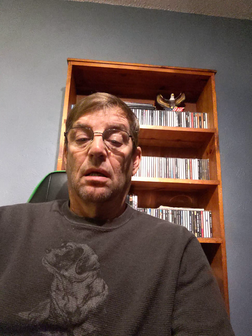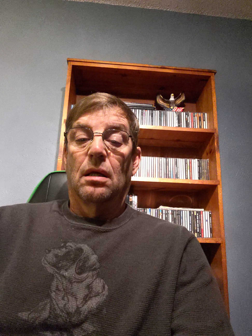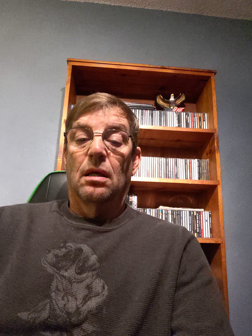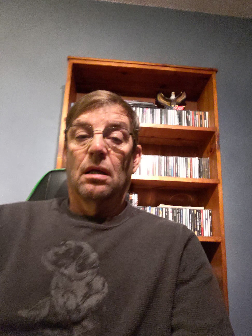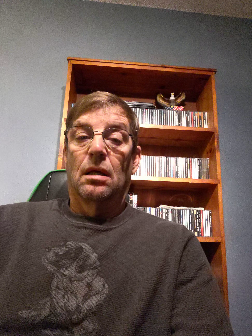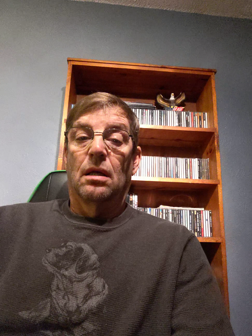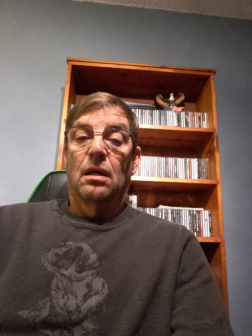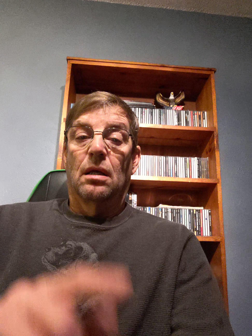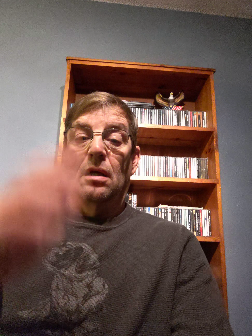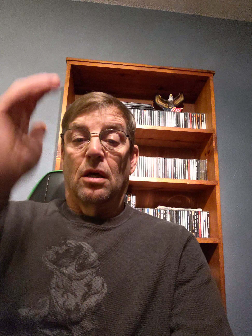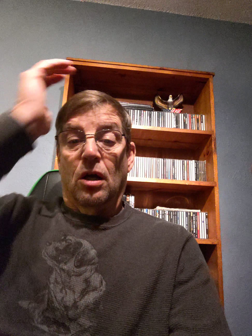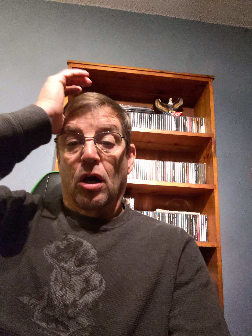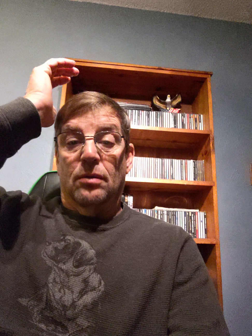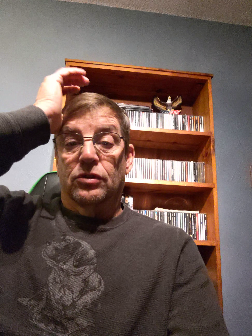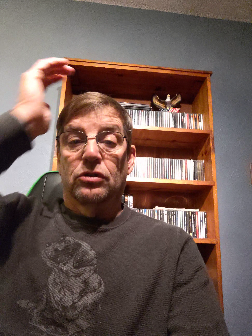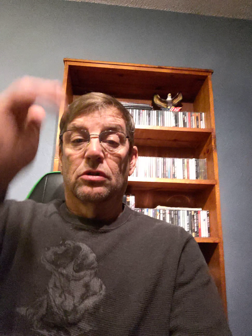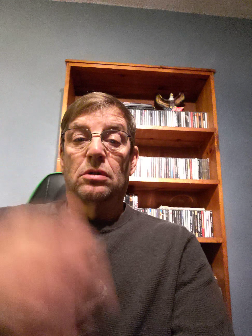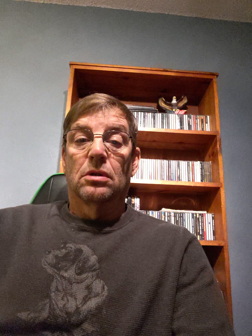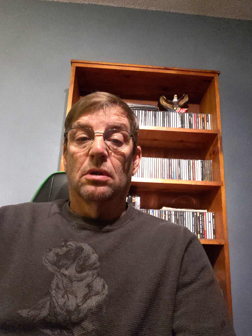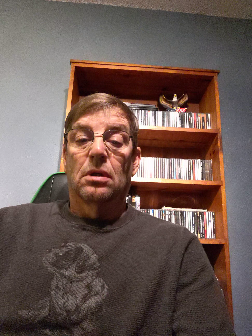garbage